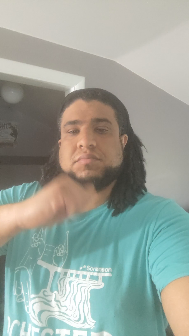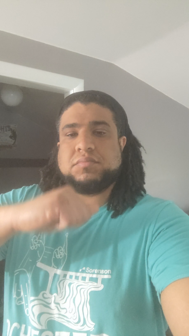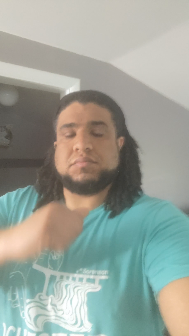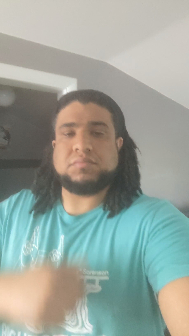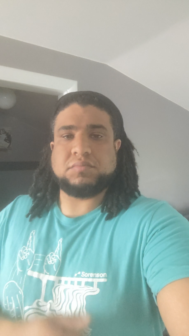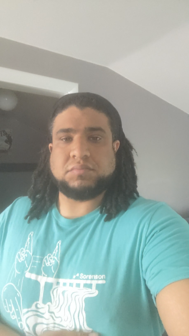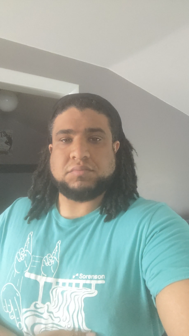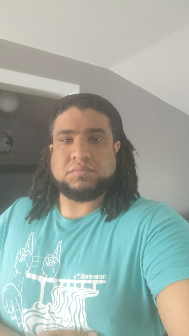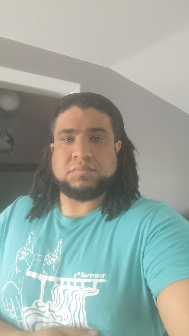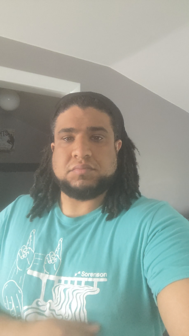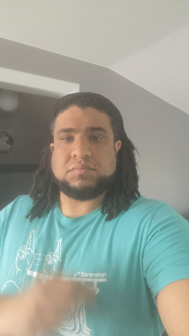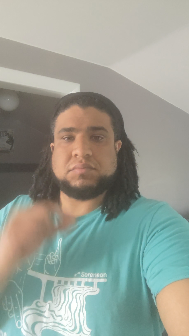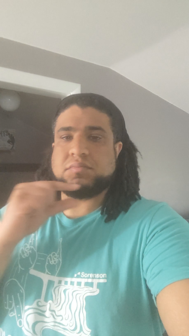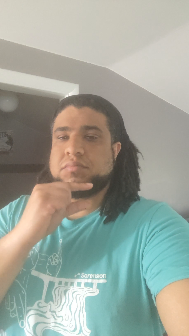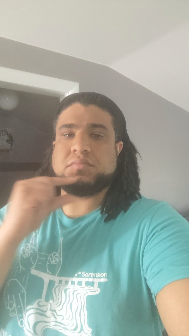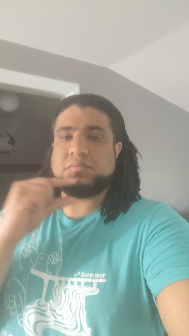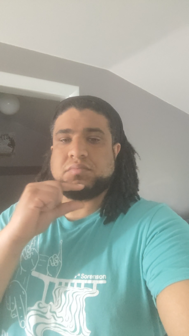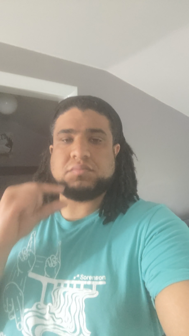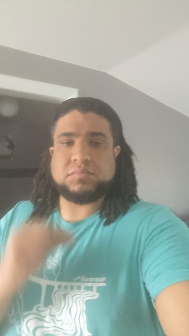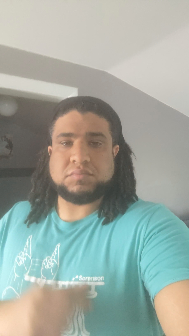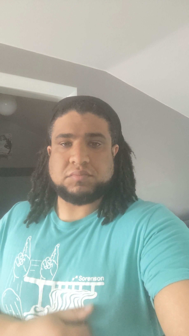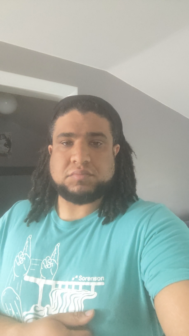glue